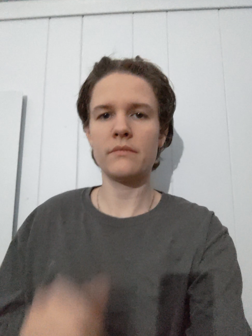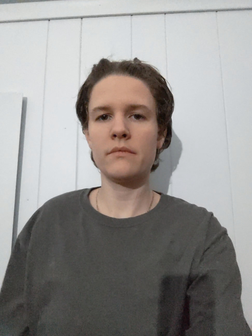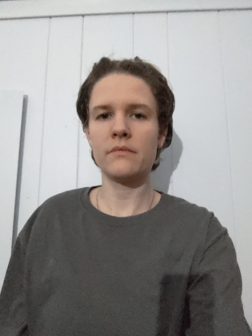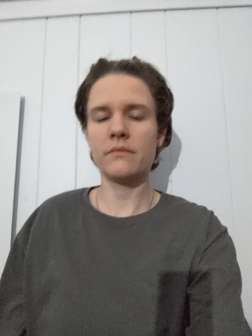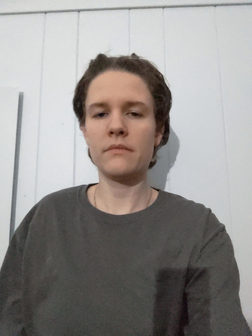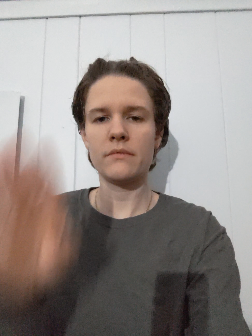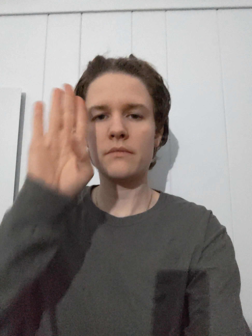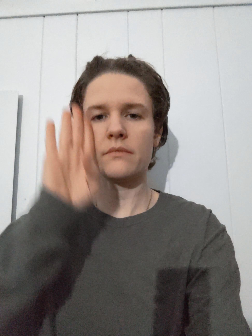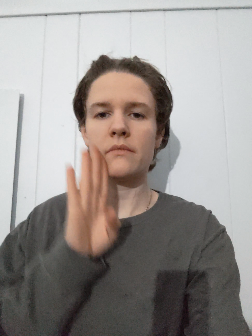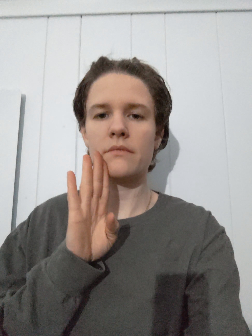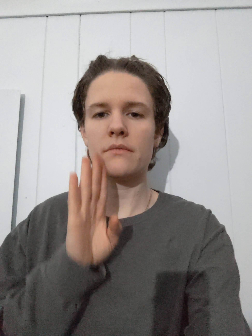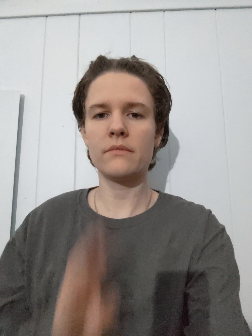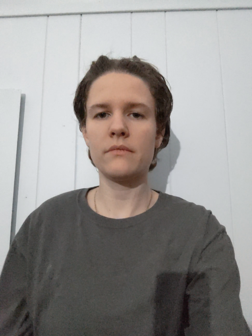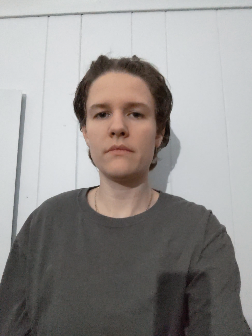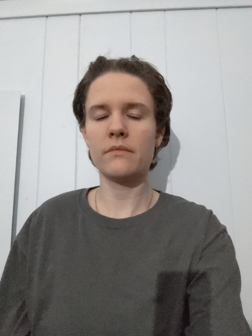brown